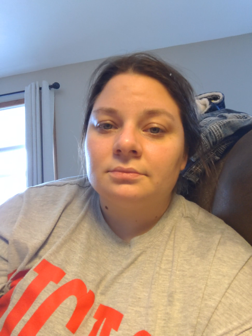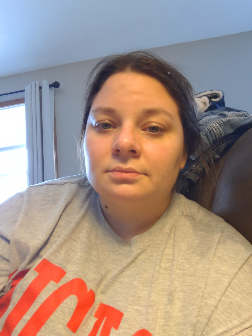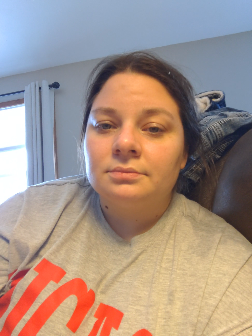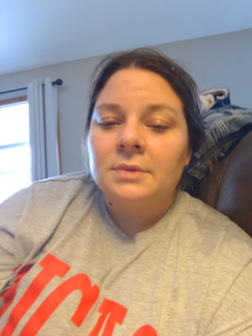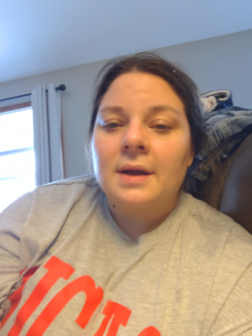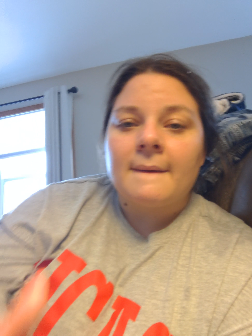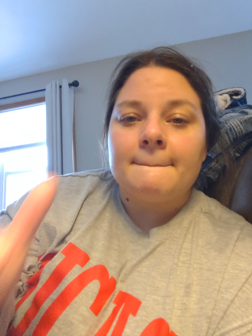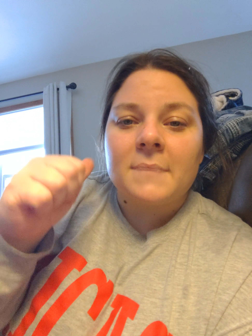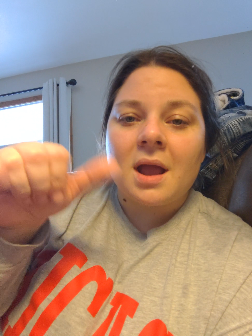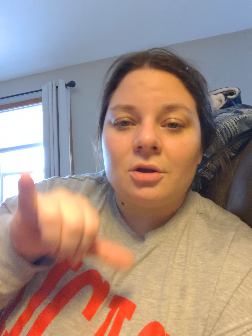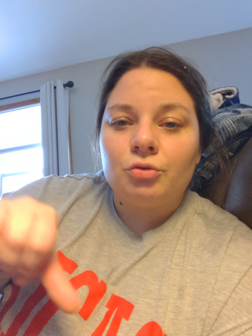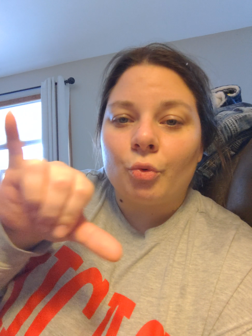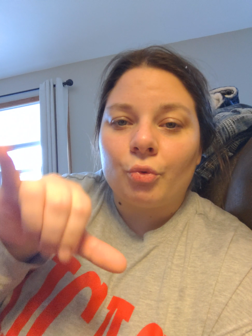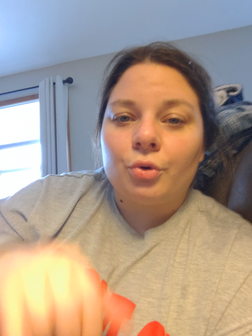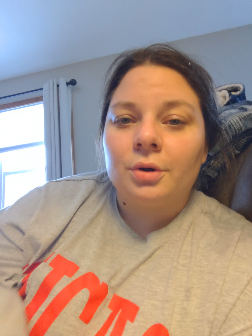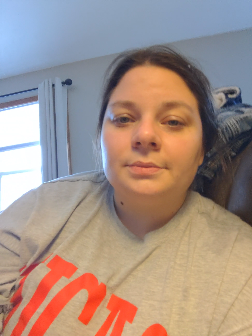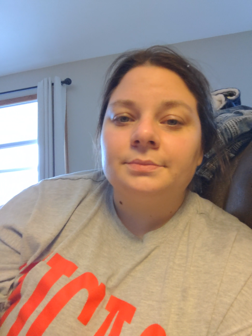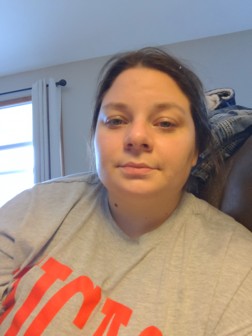backyard